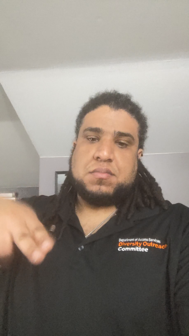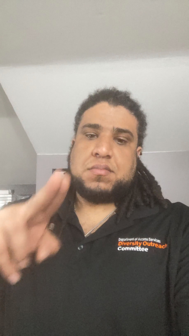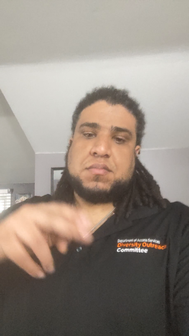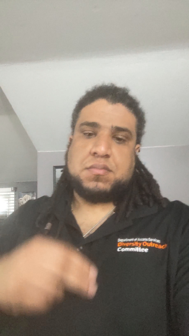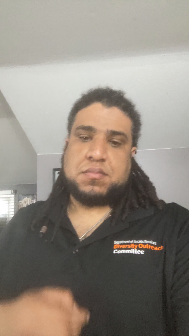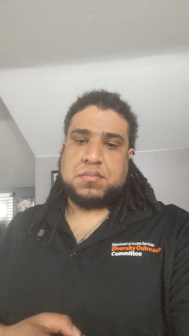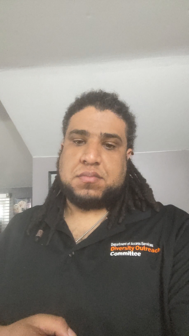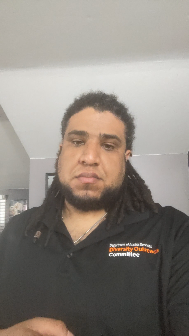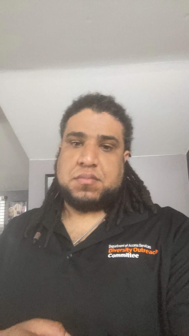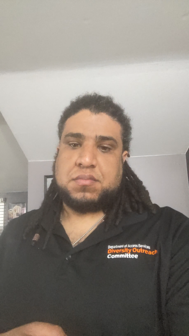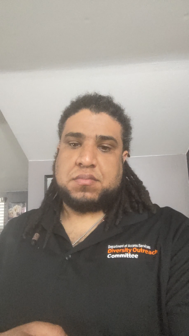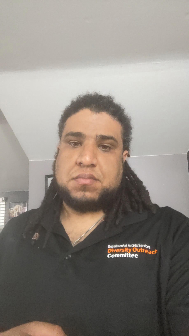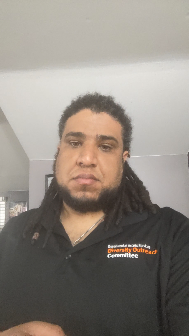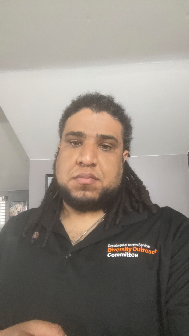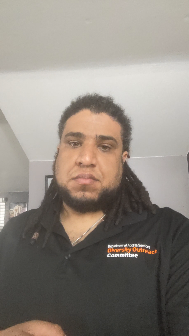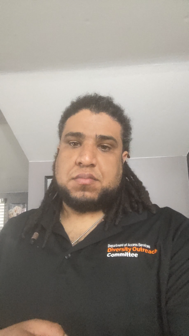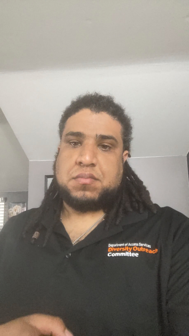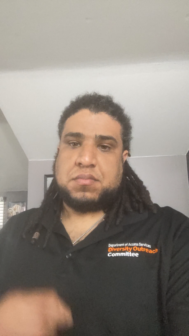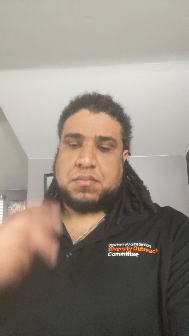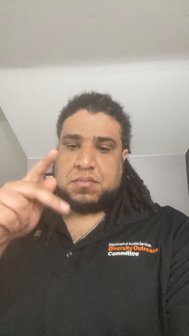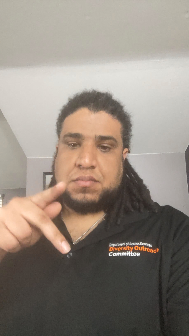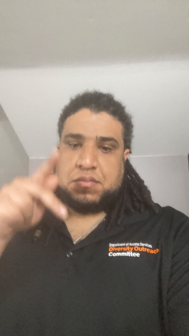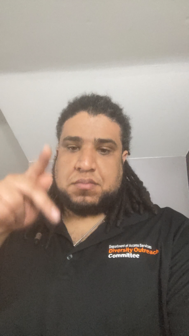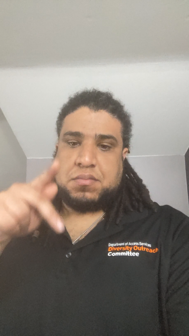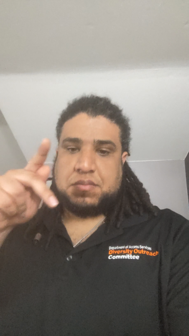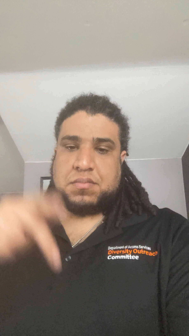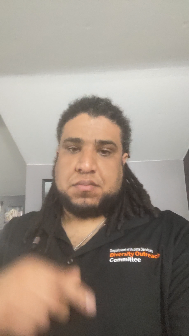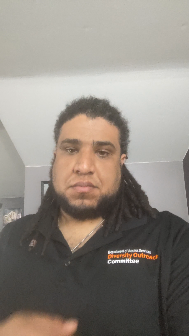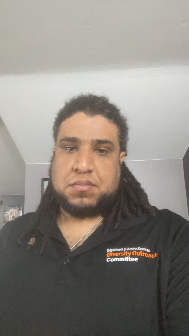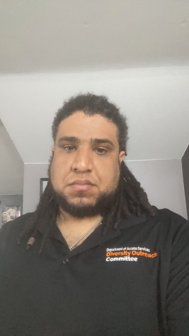people